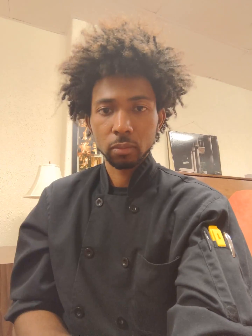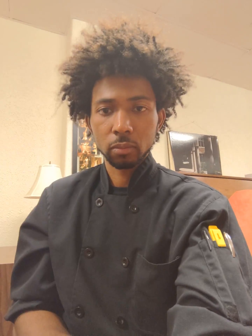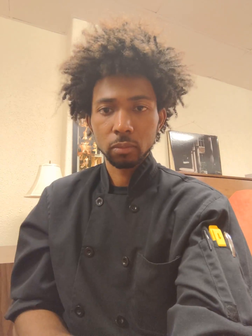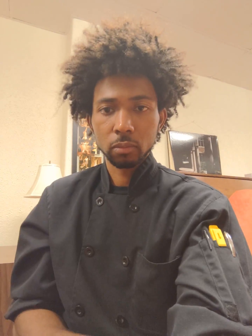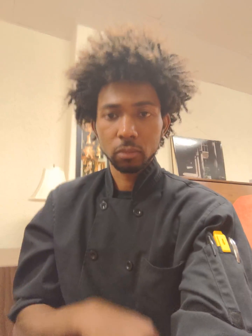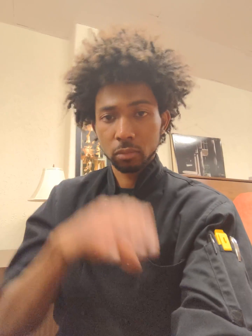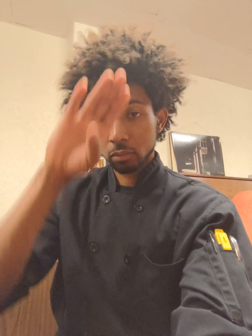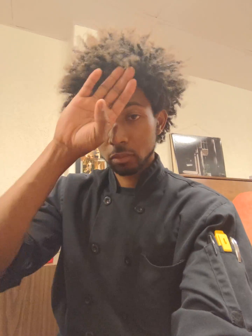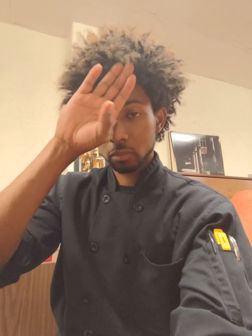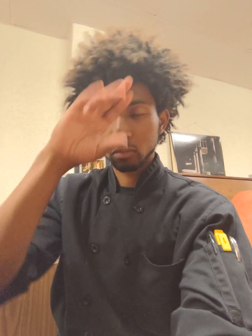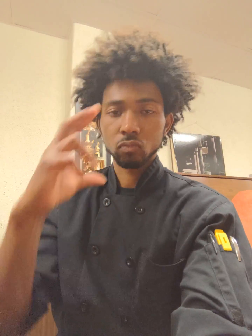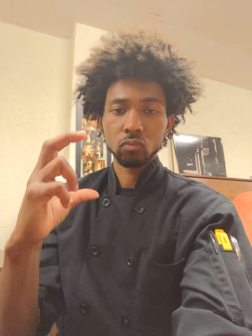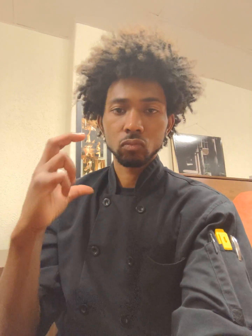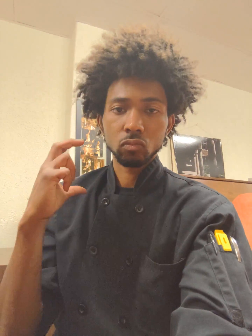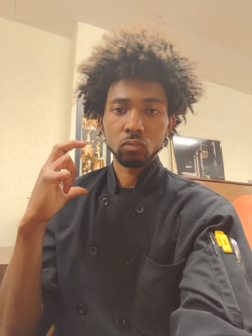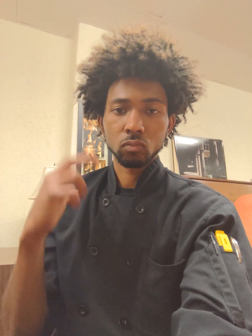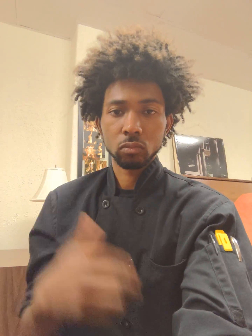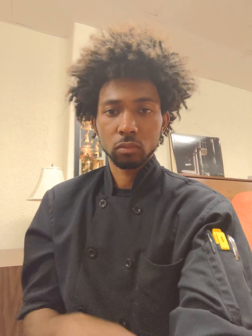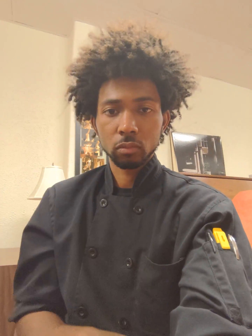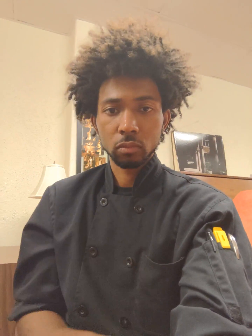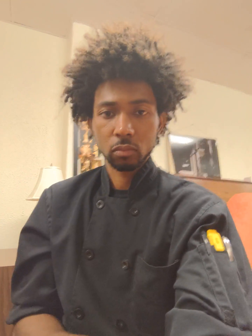fire truck